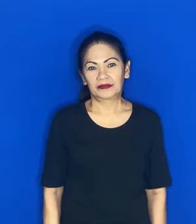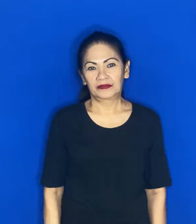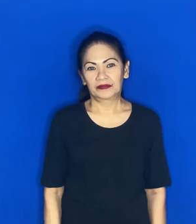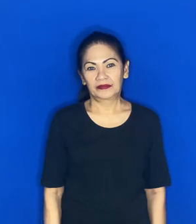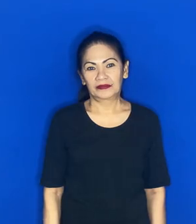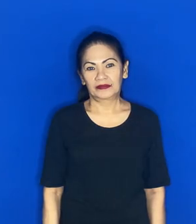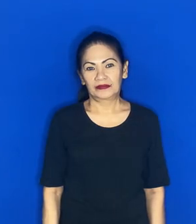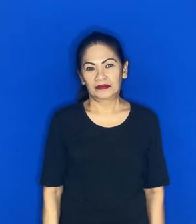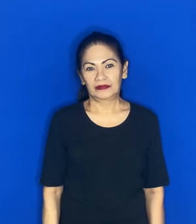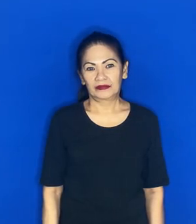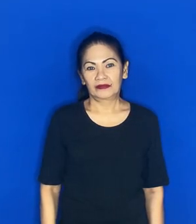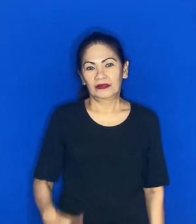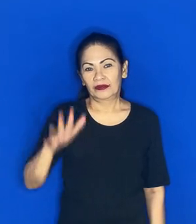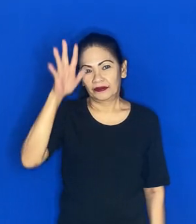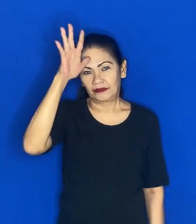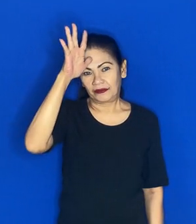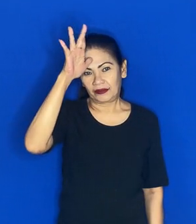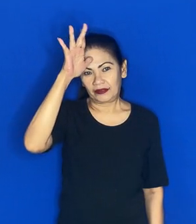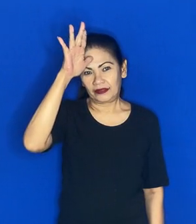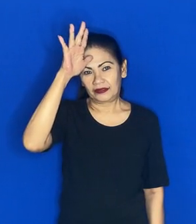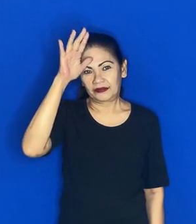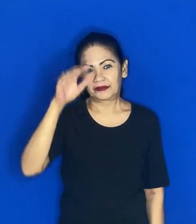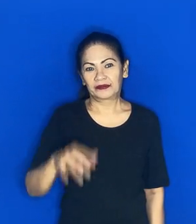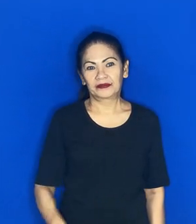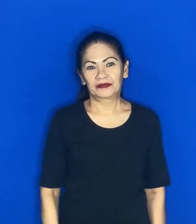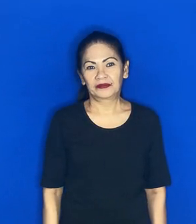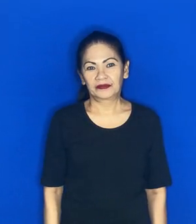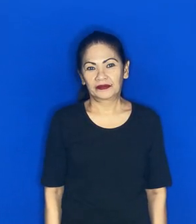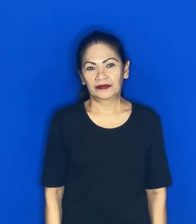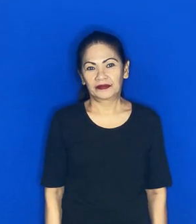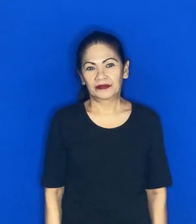father